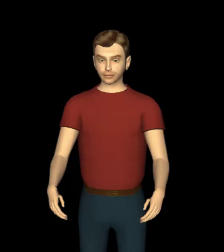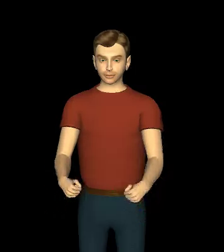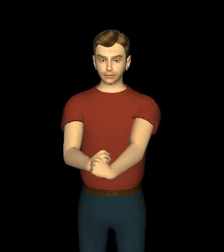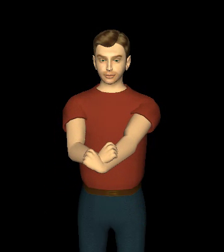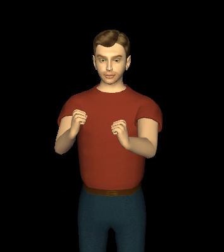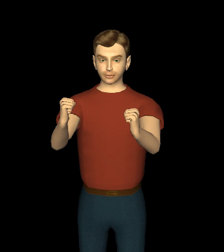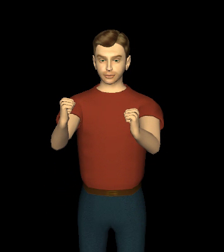قنبلة